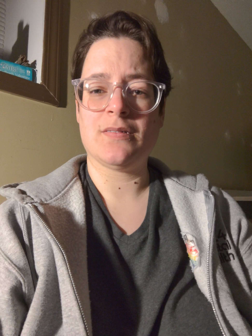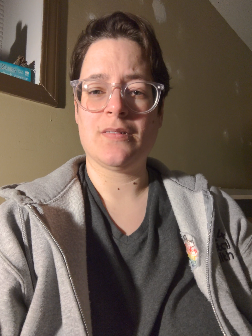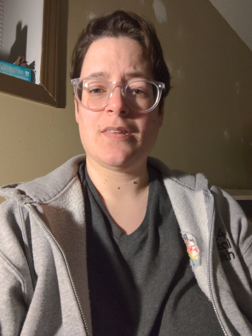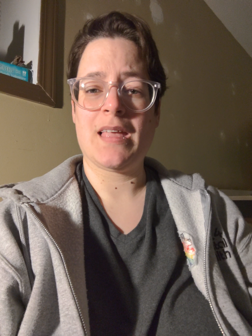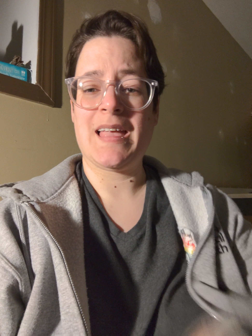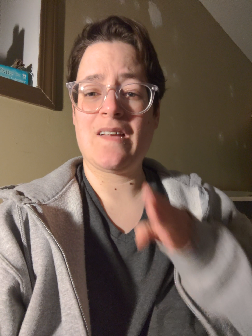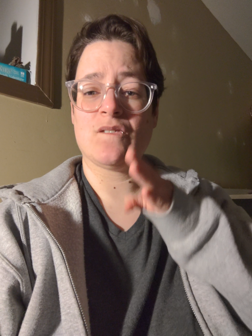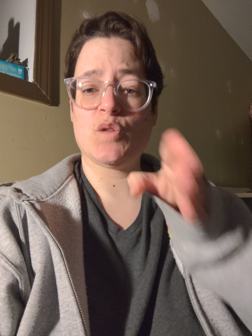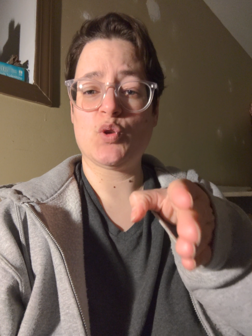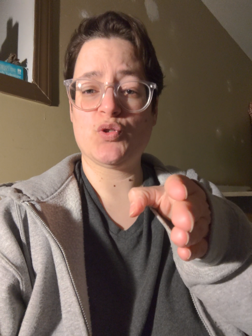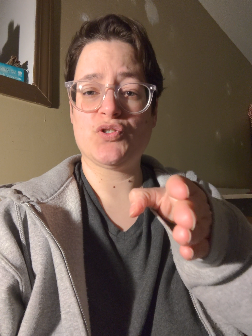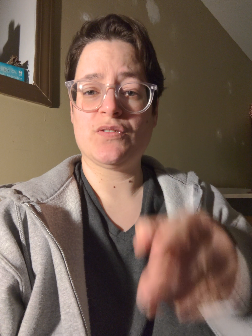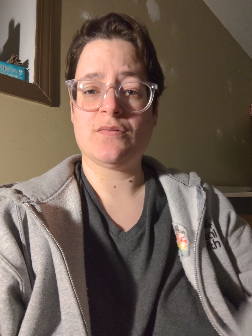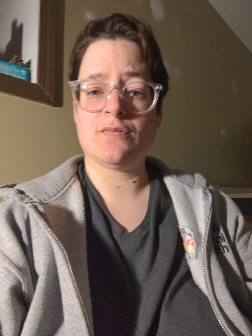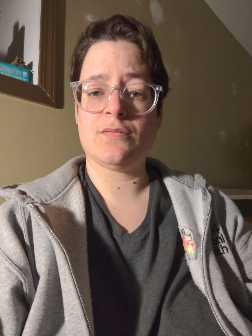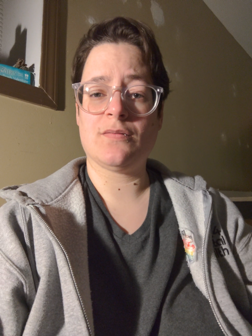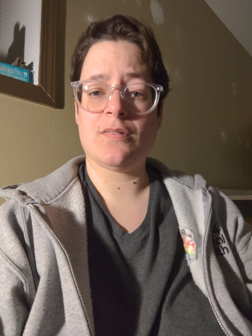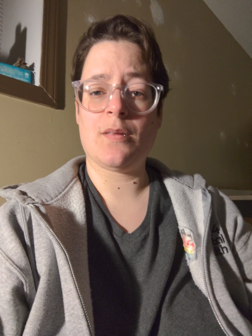after